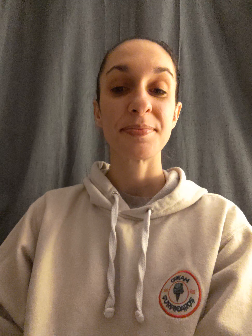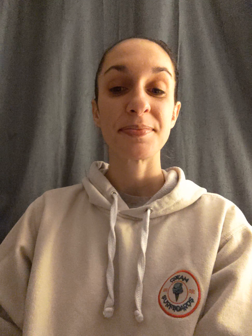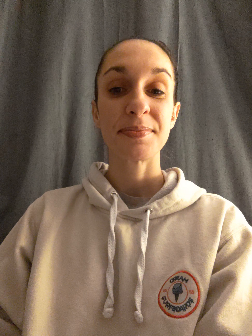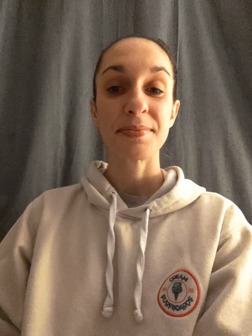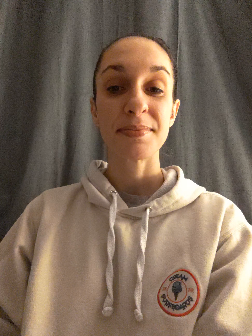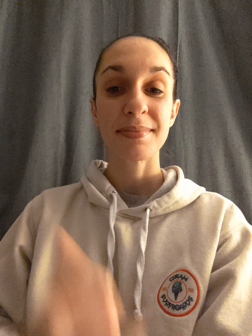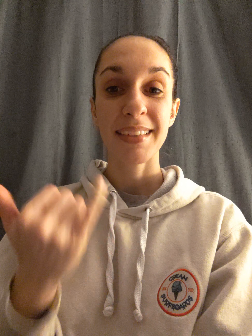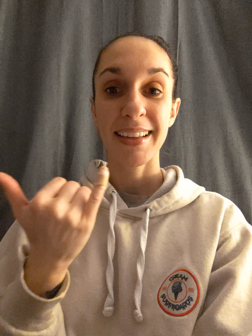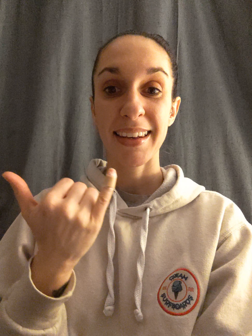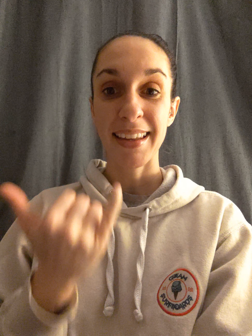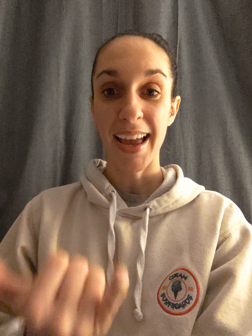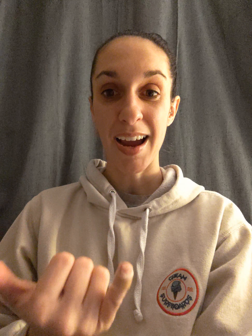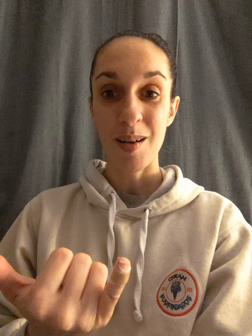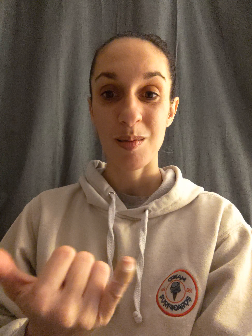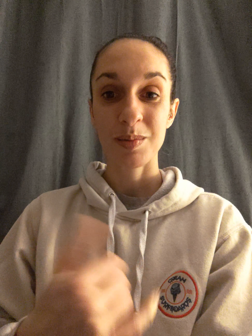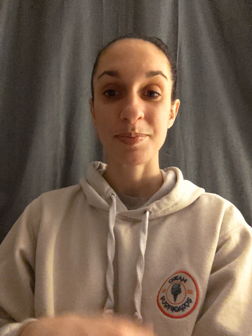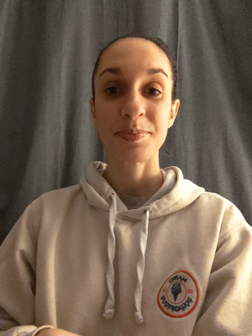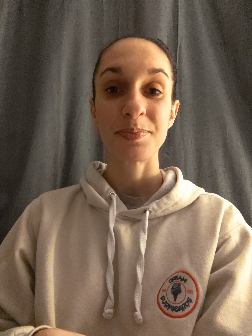now